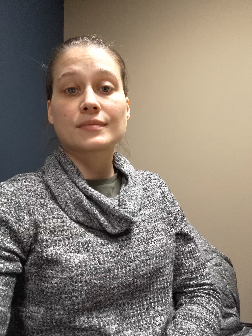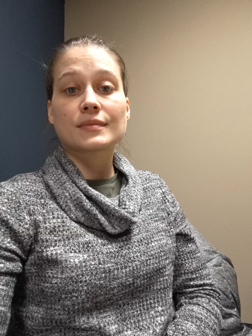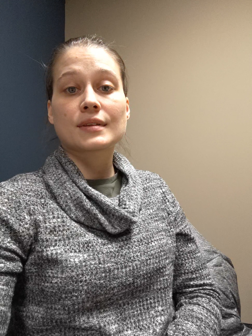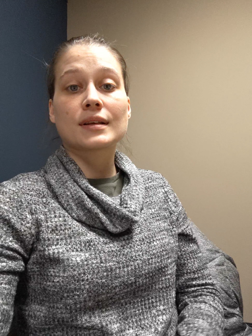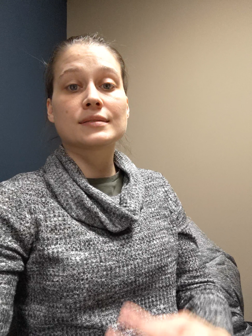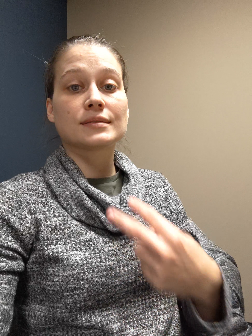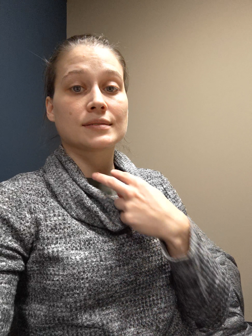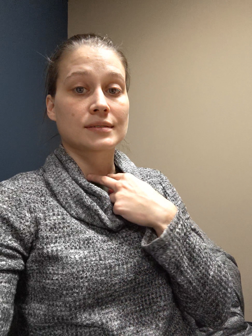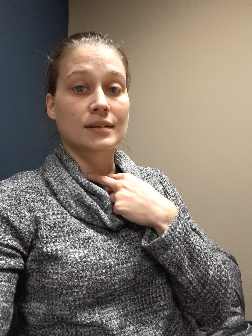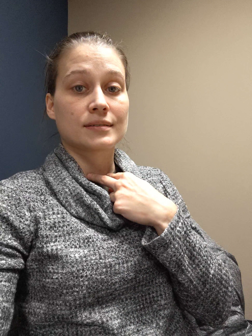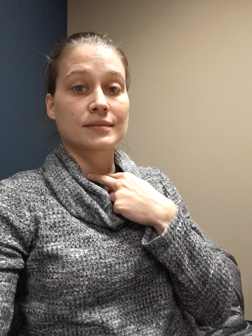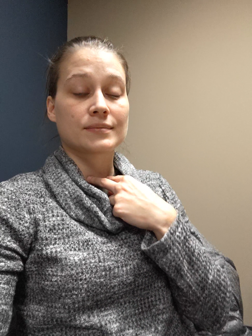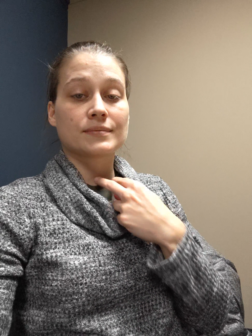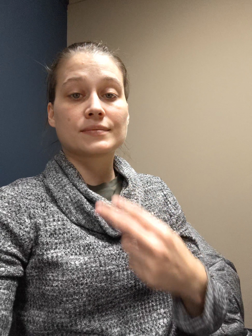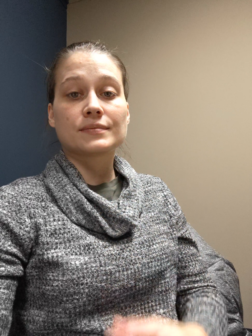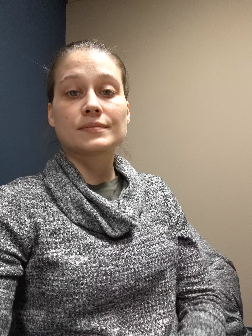stuck